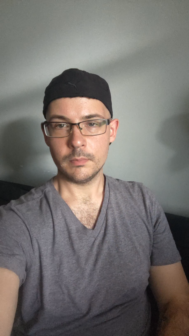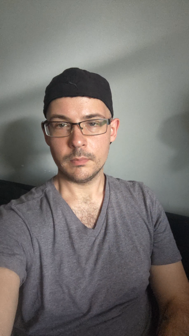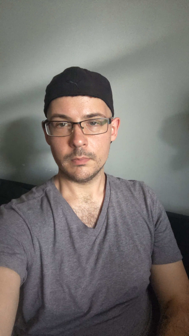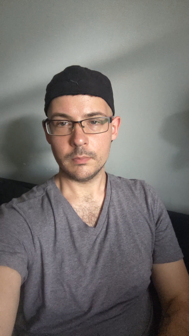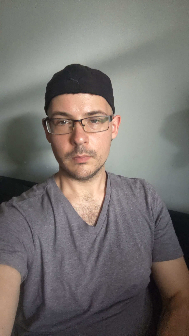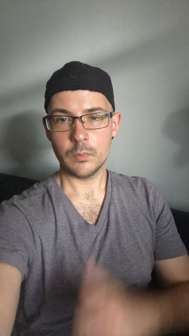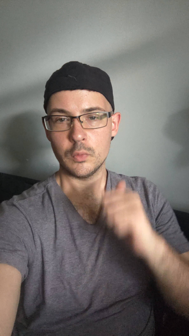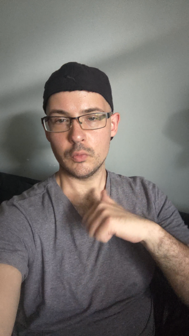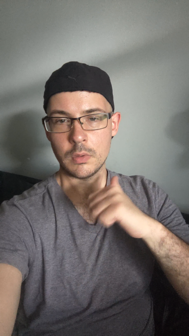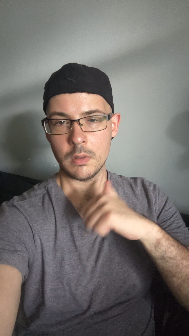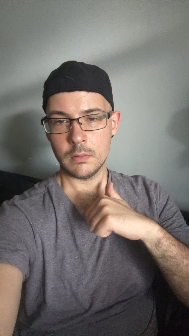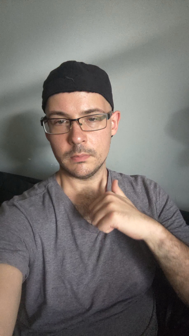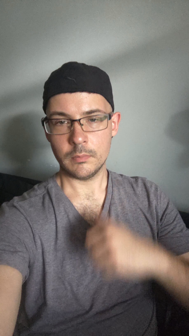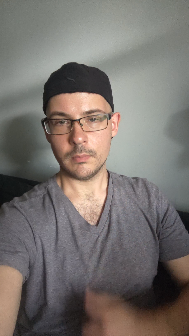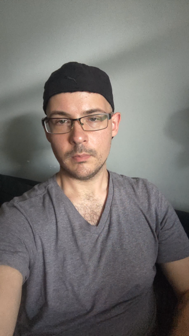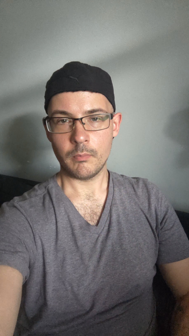rock